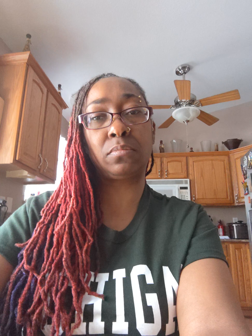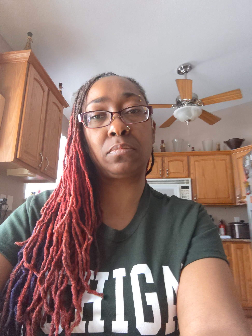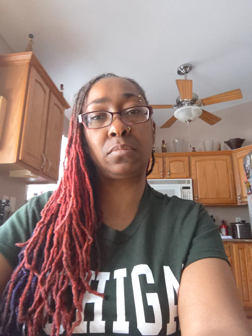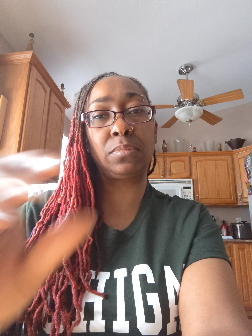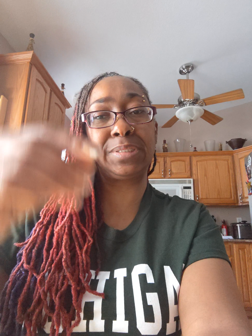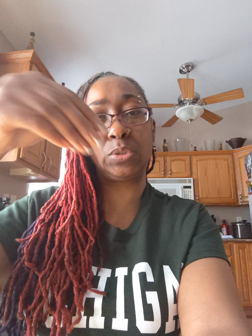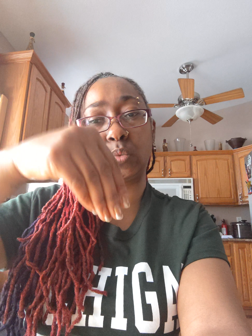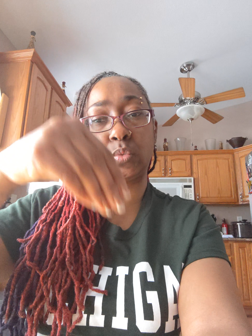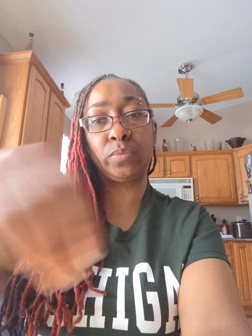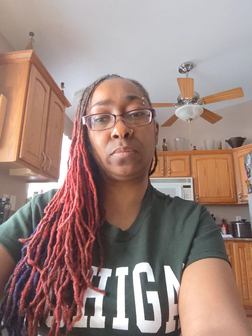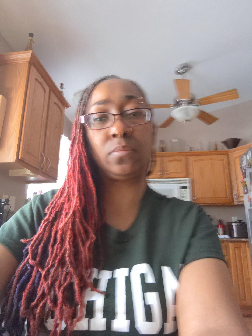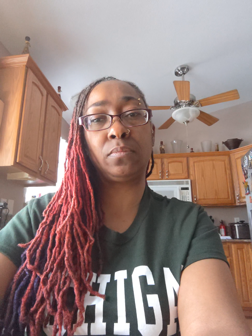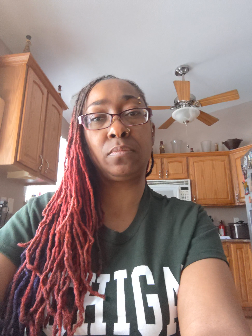into